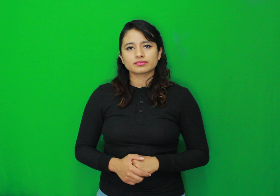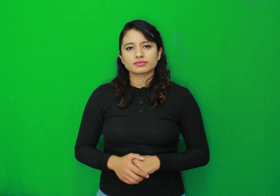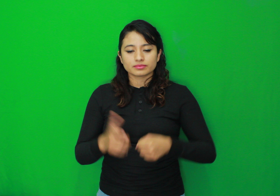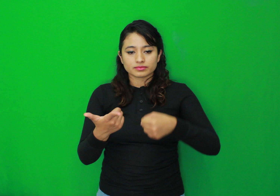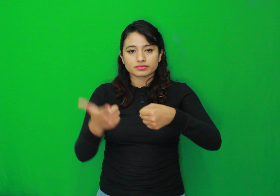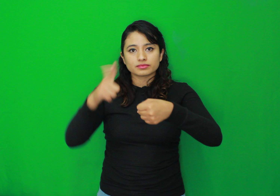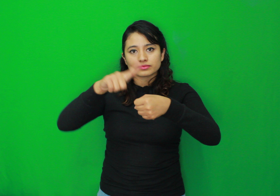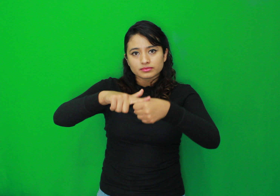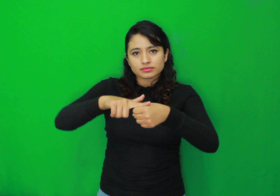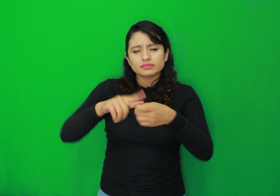hospital